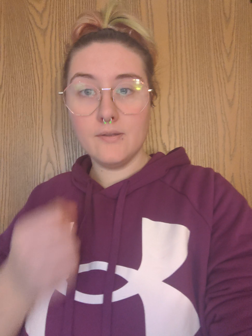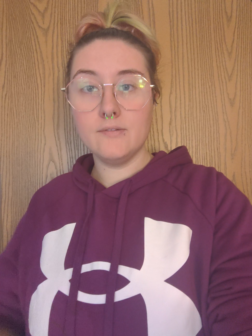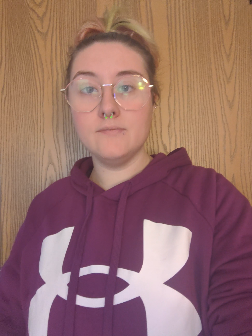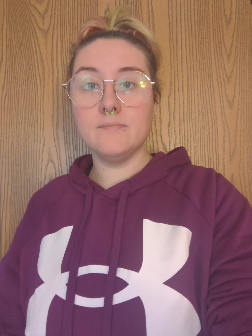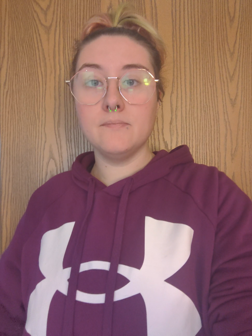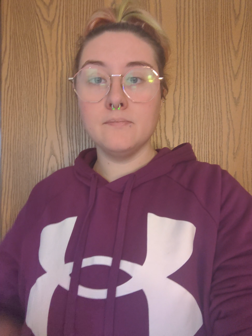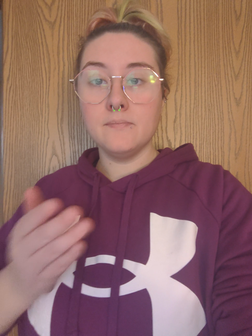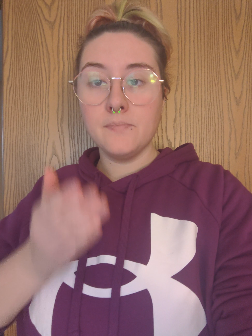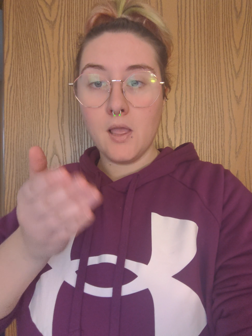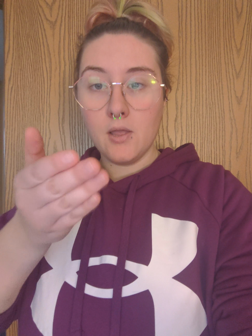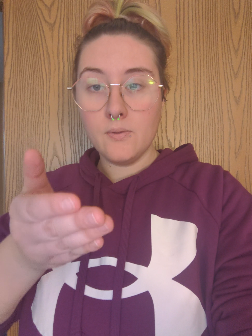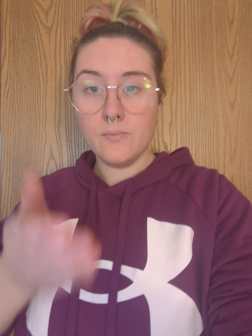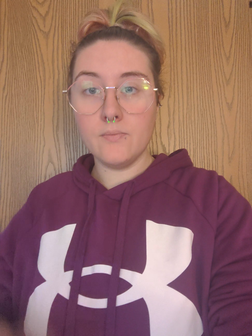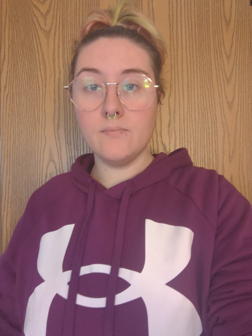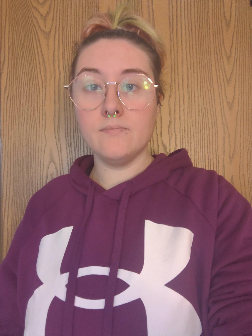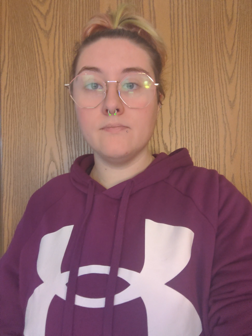boat